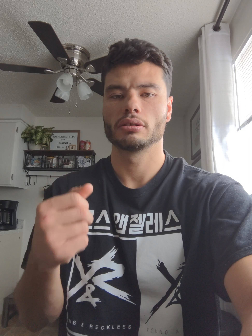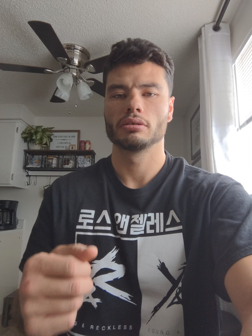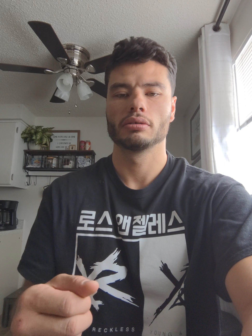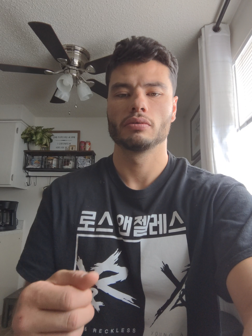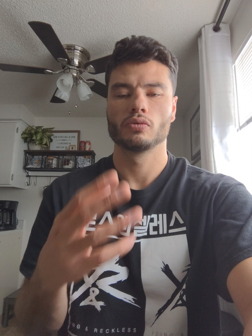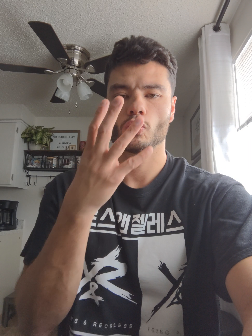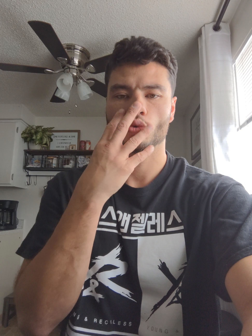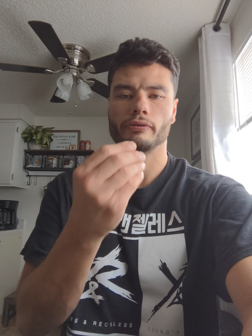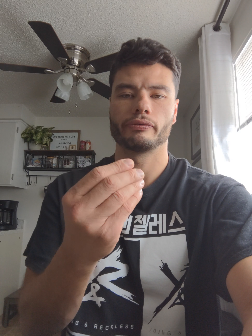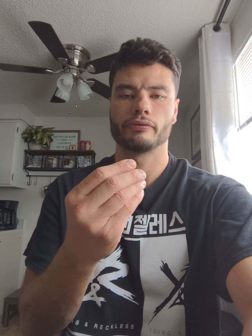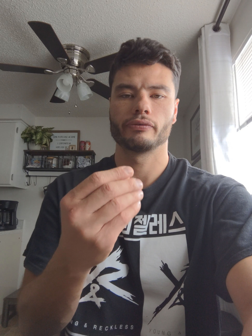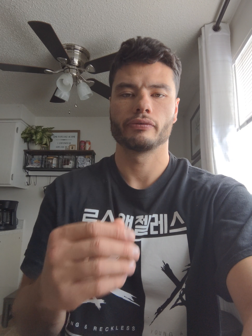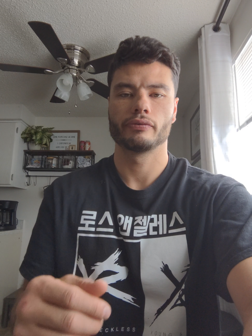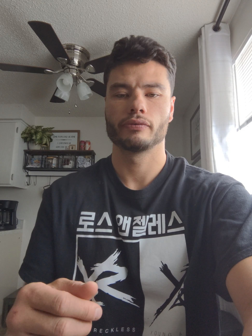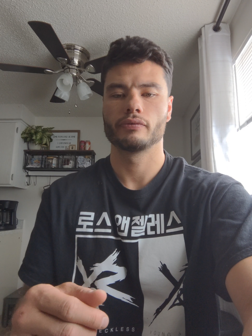wolf